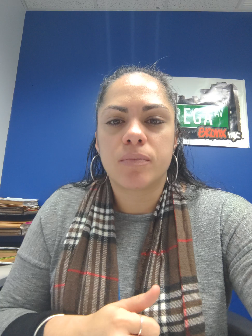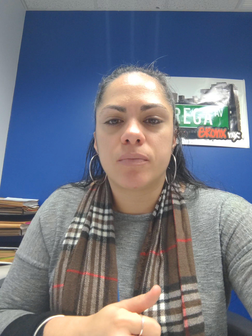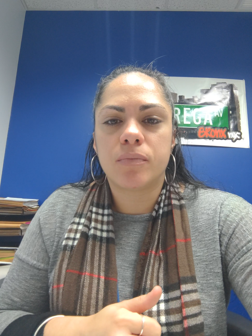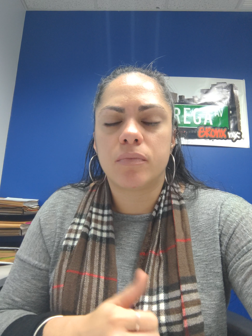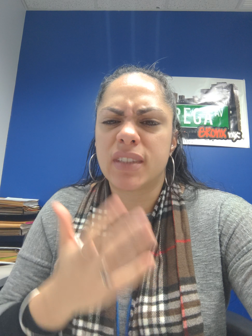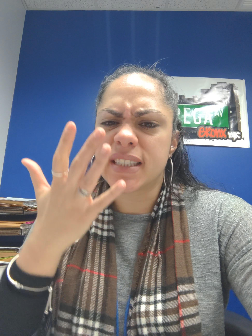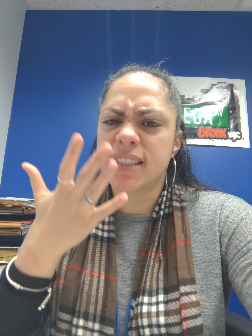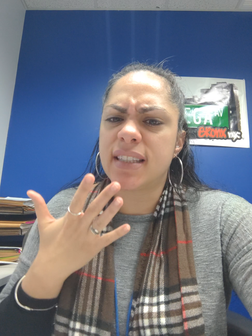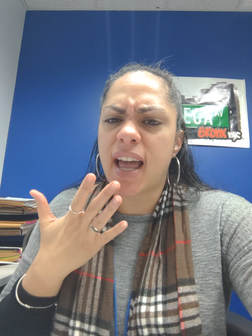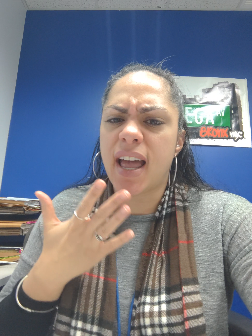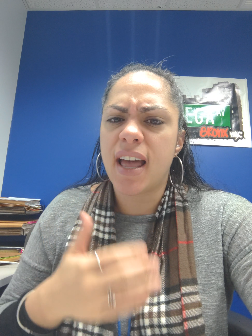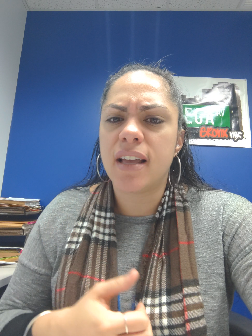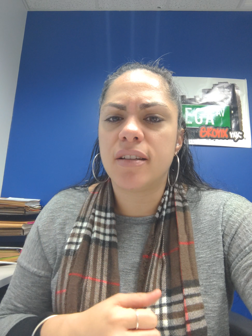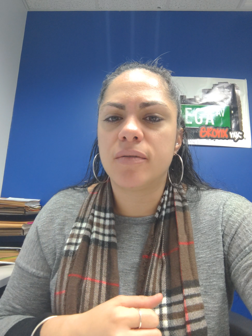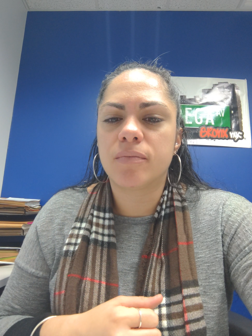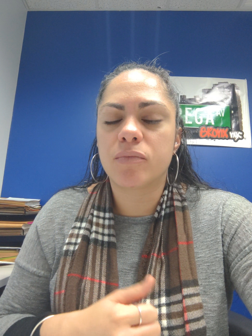sad